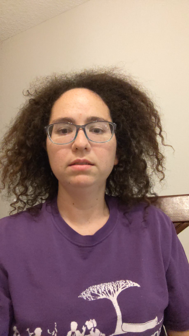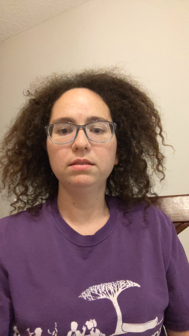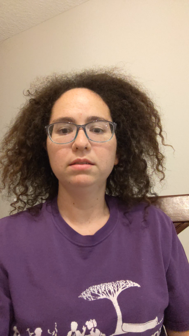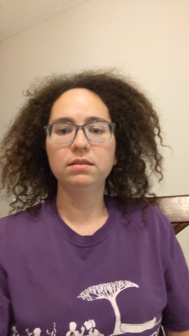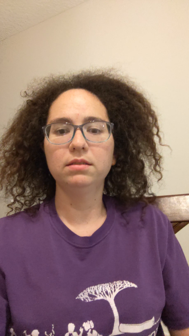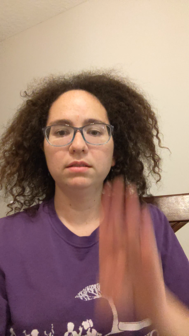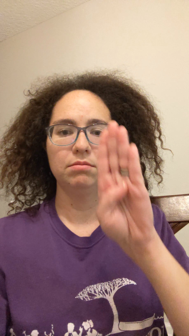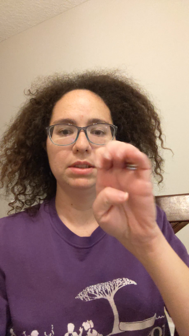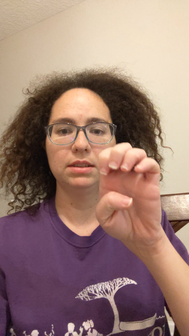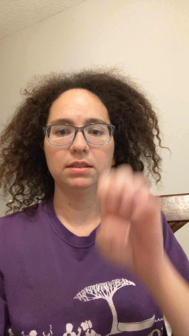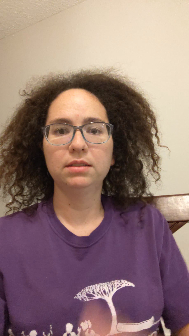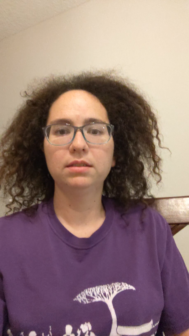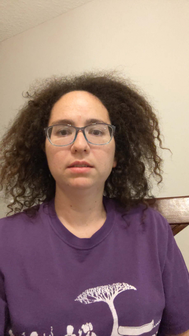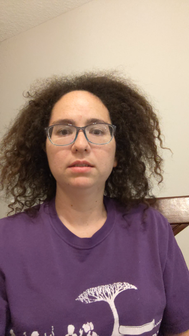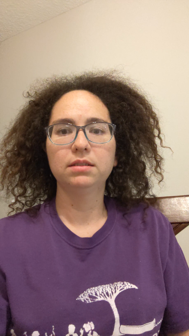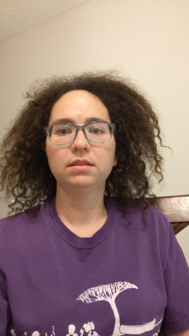be